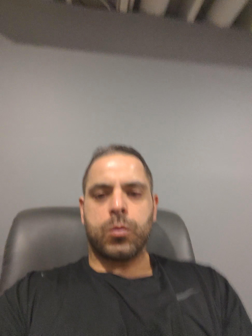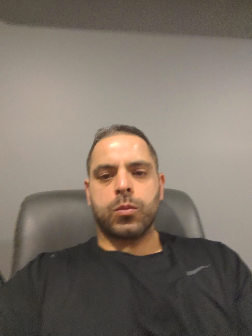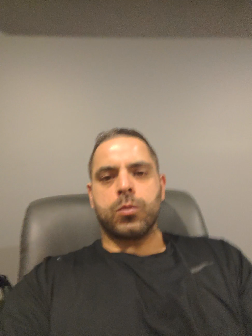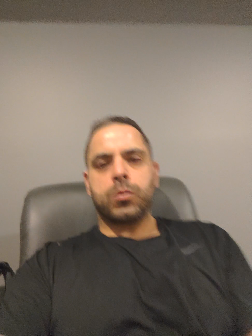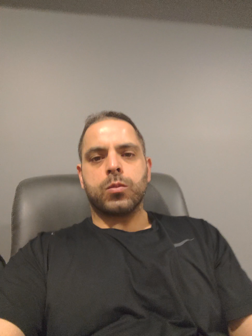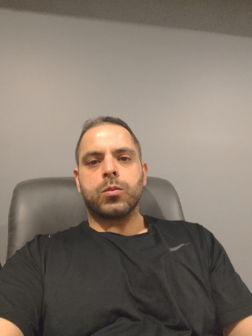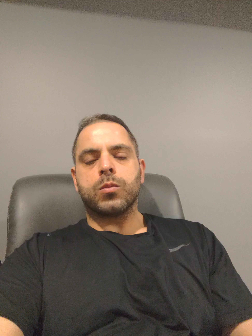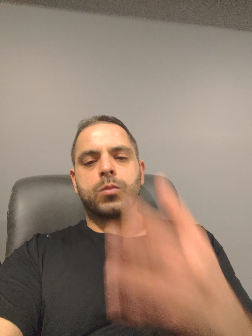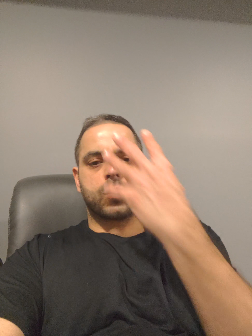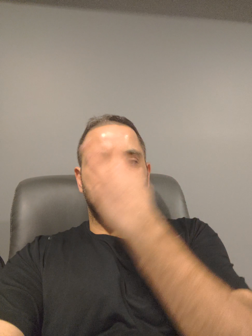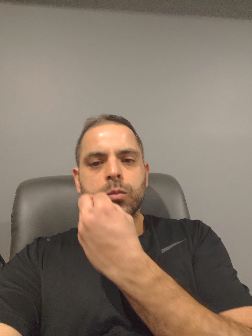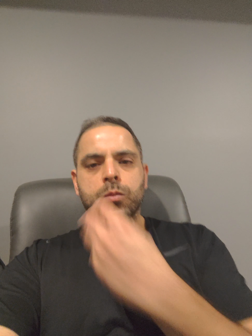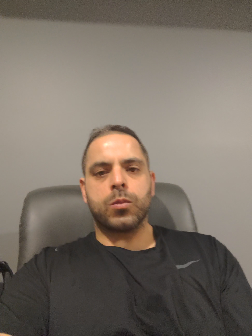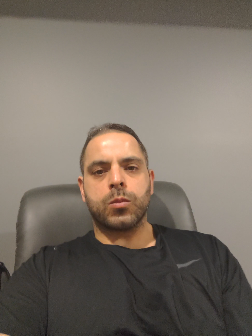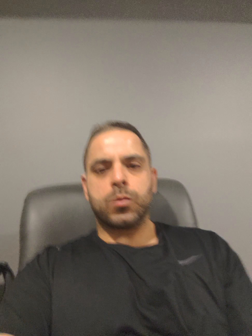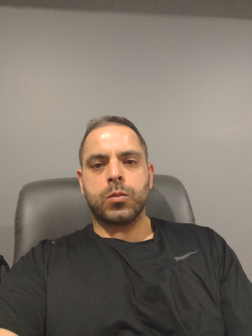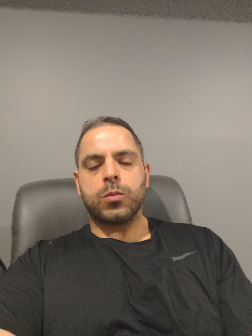pretty